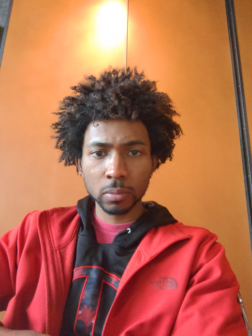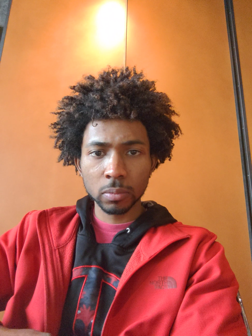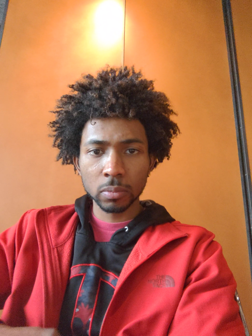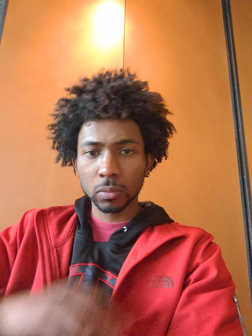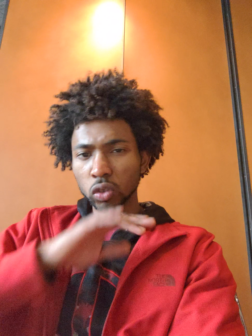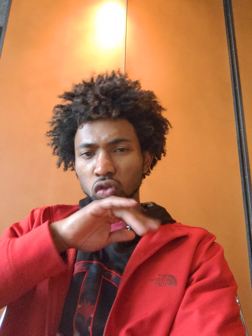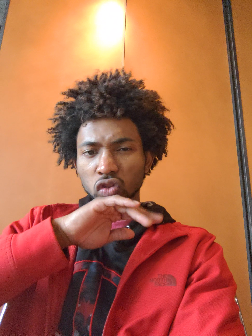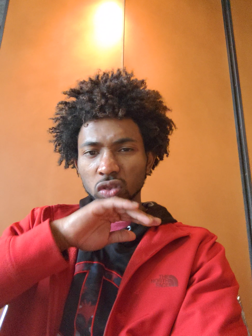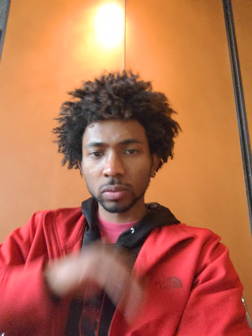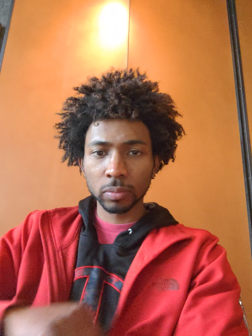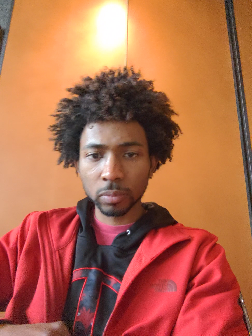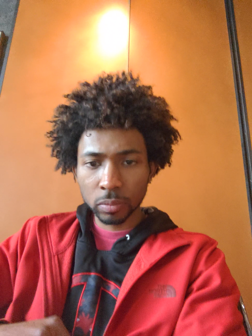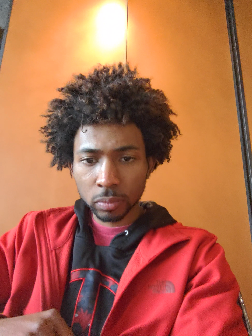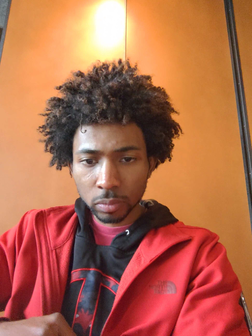dirty